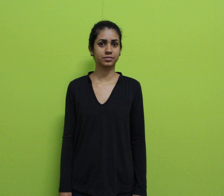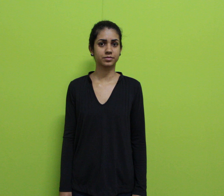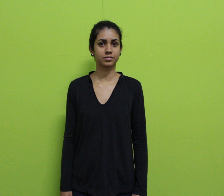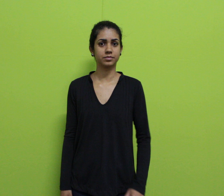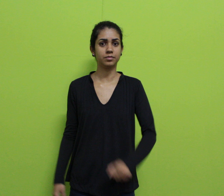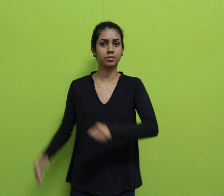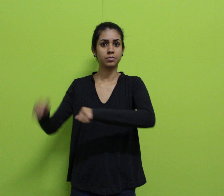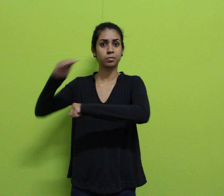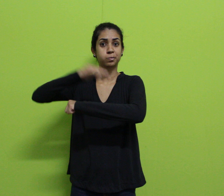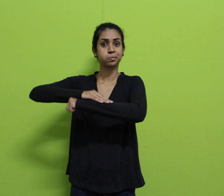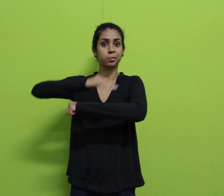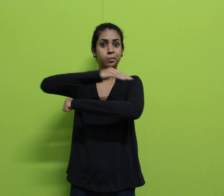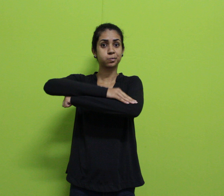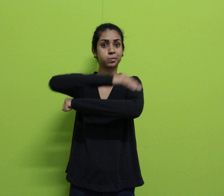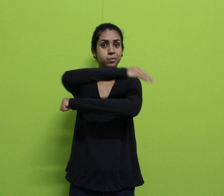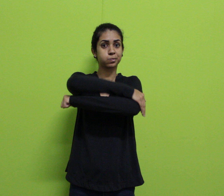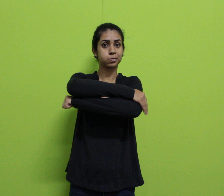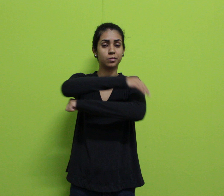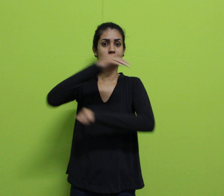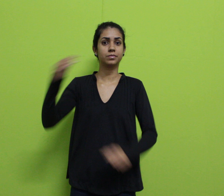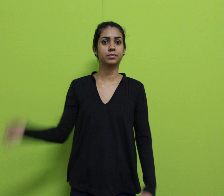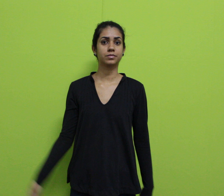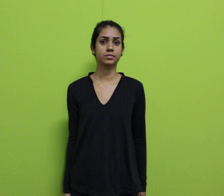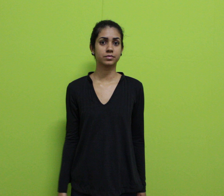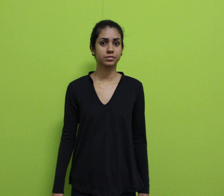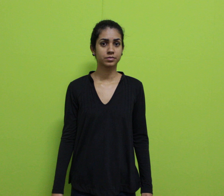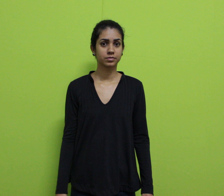sapo